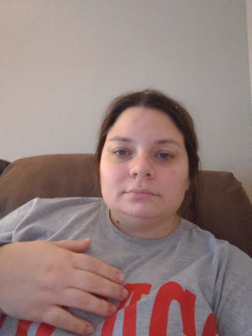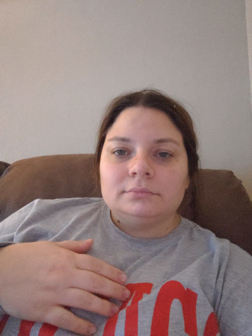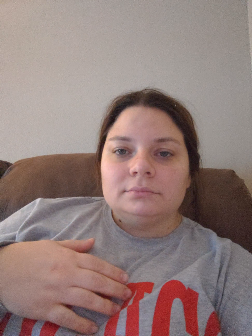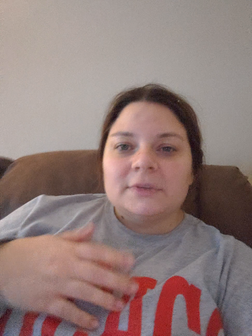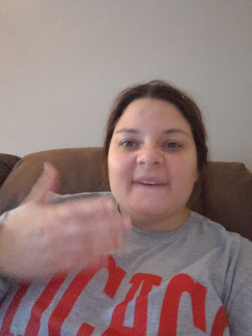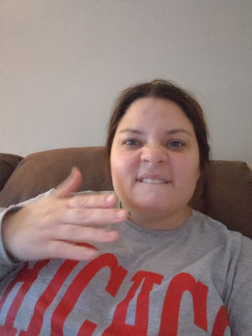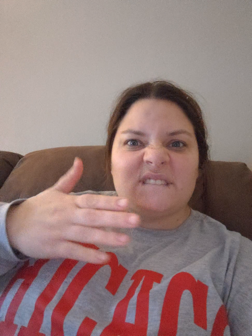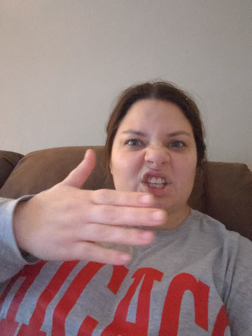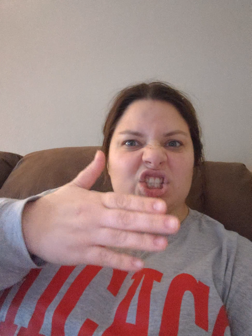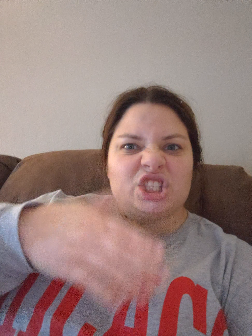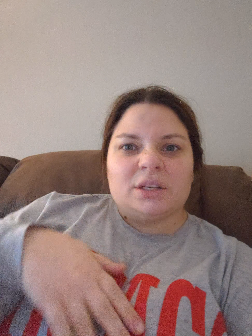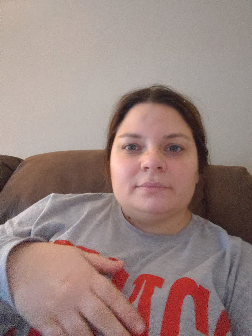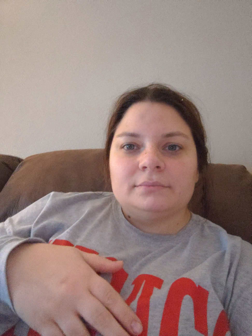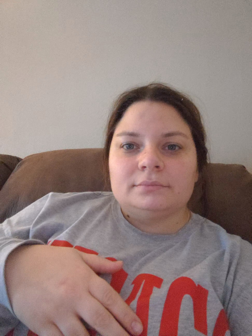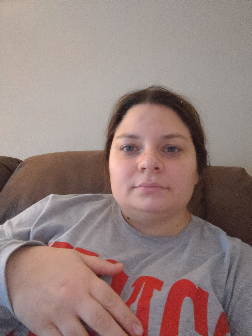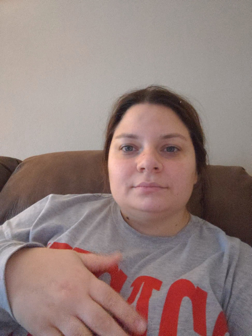fish